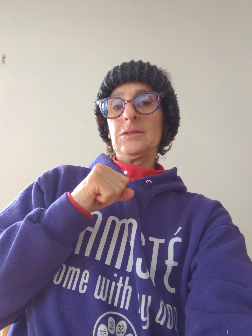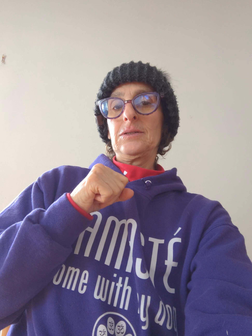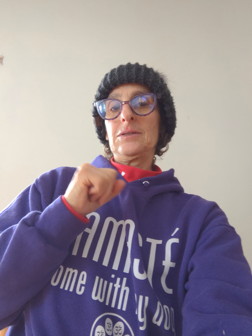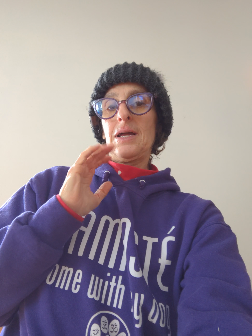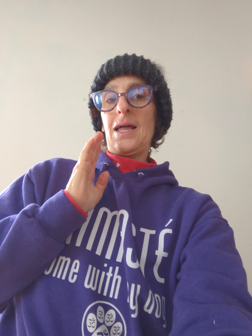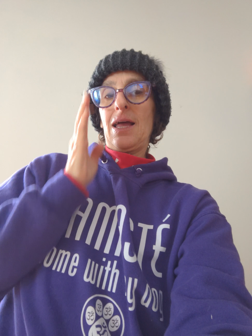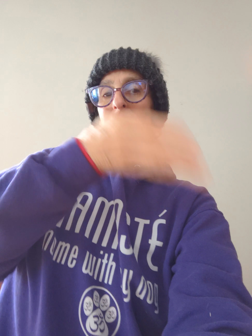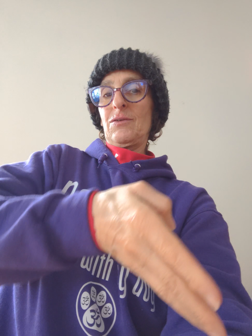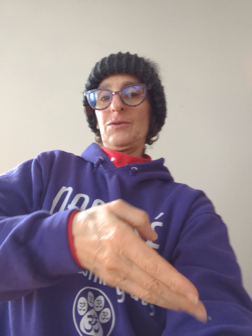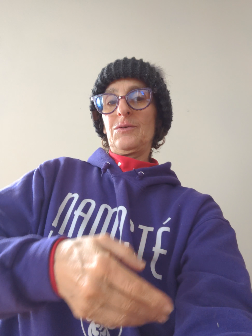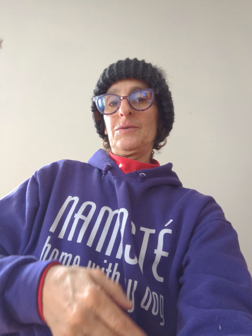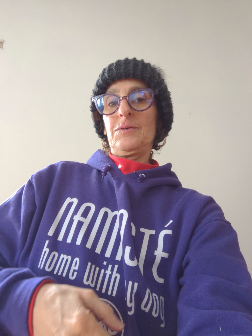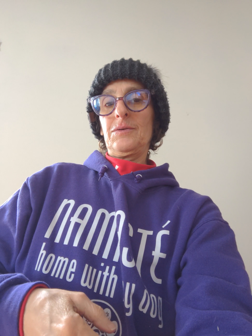after